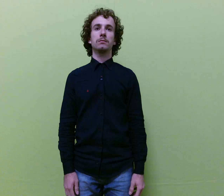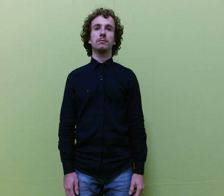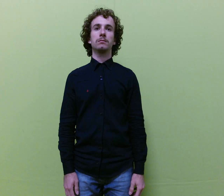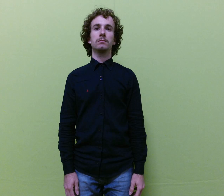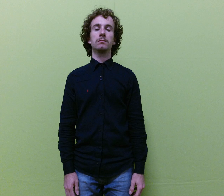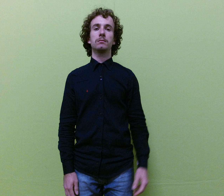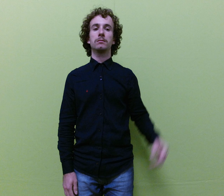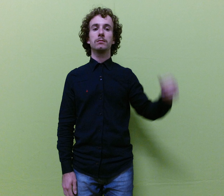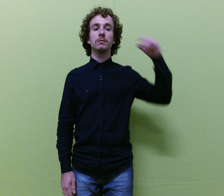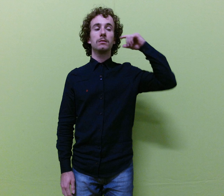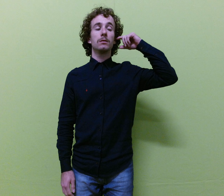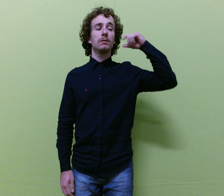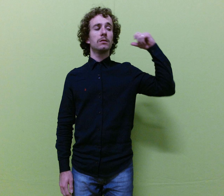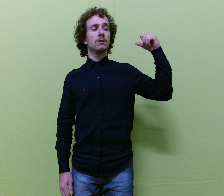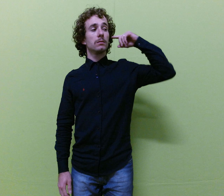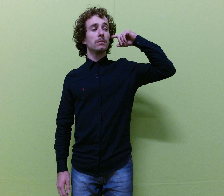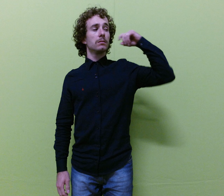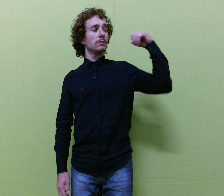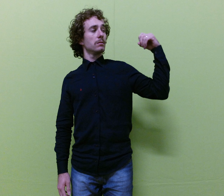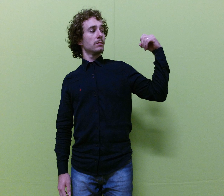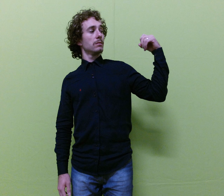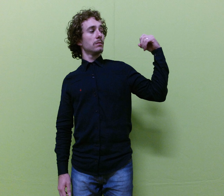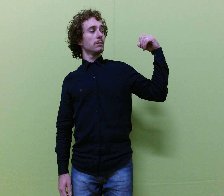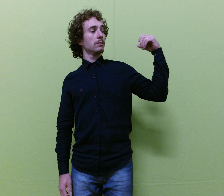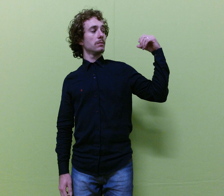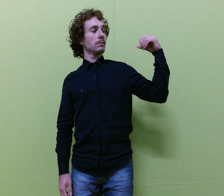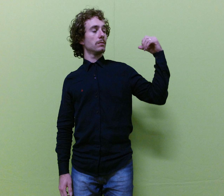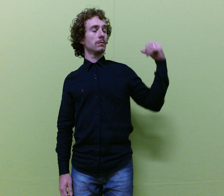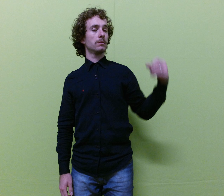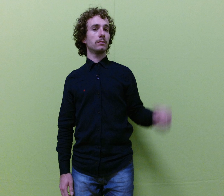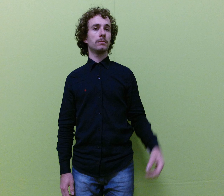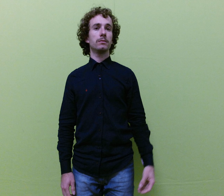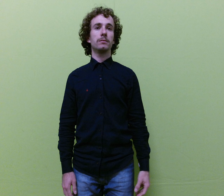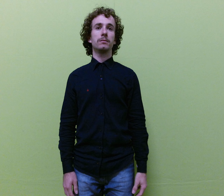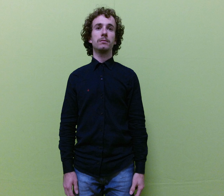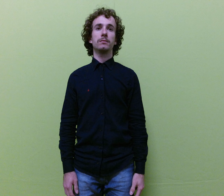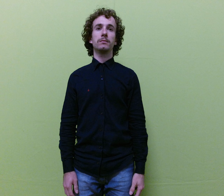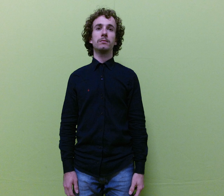barulho